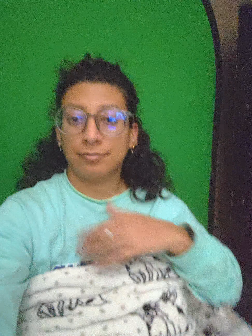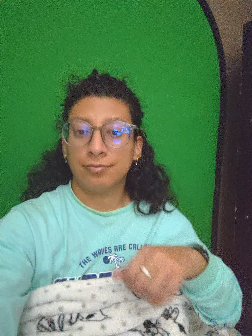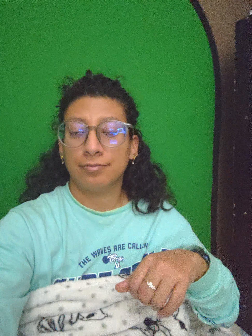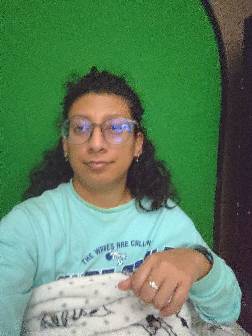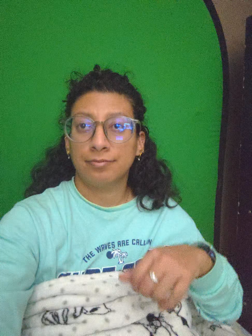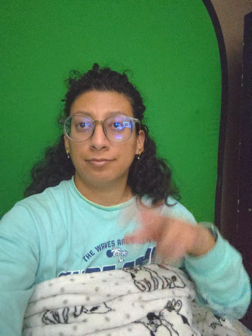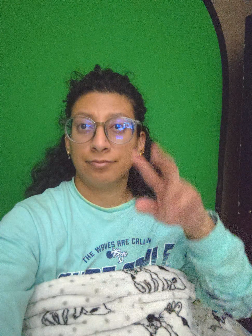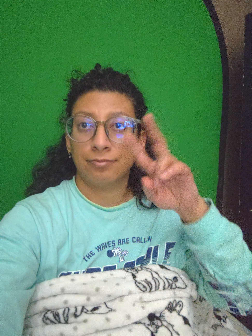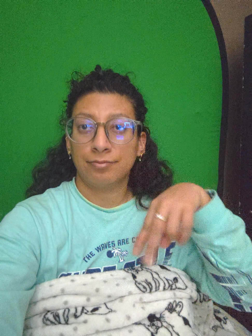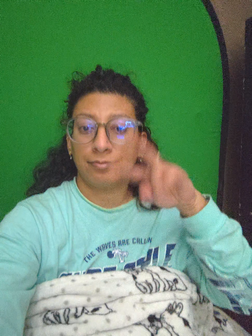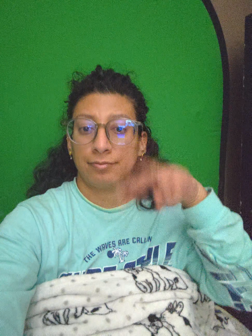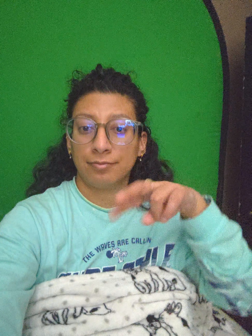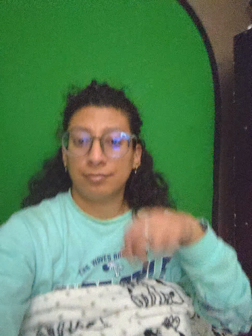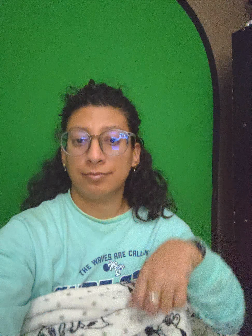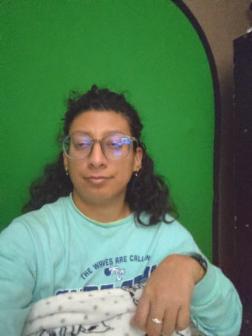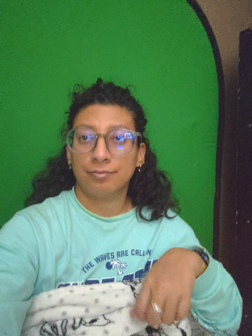read